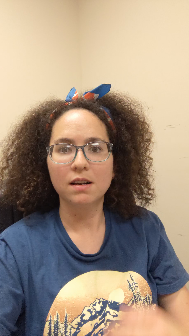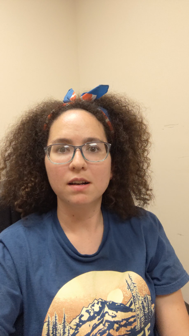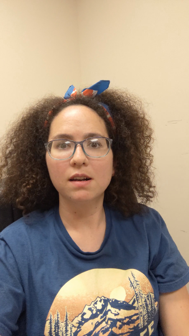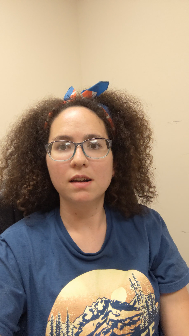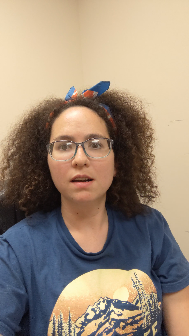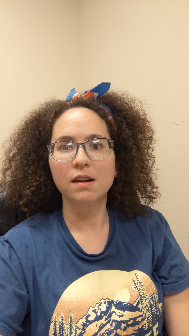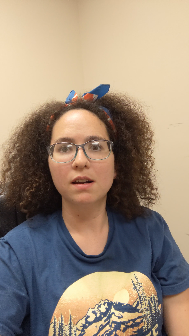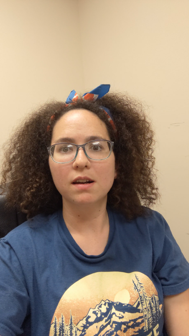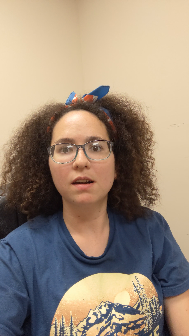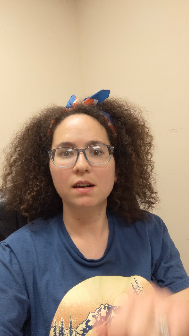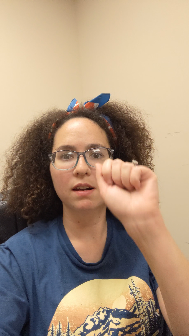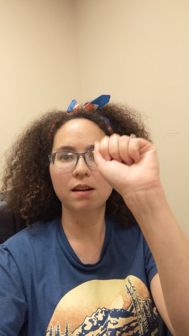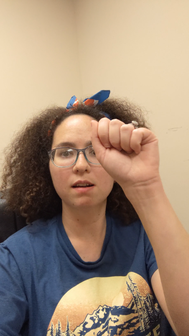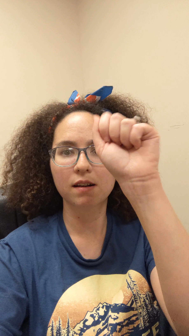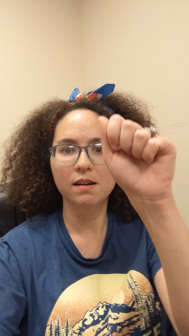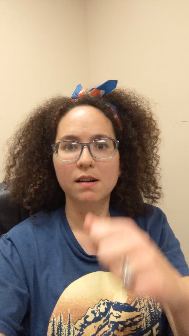knock